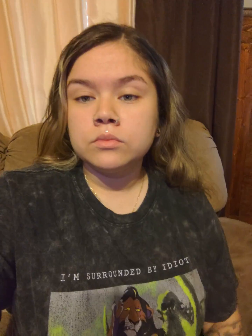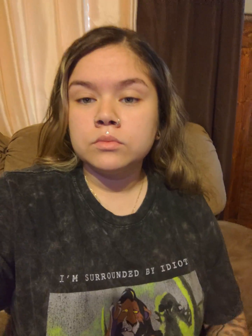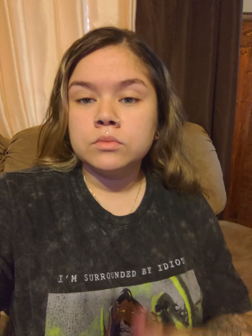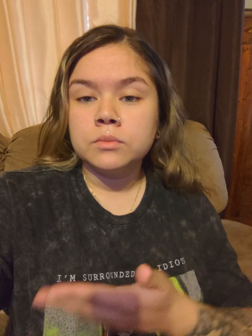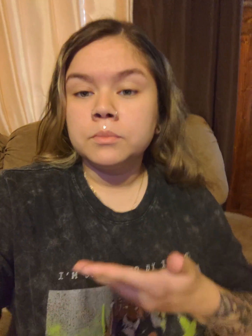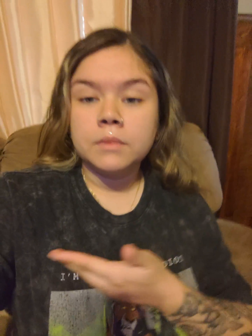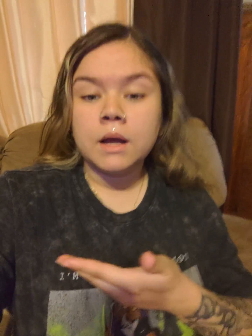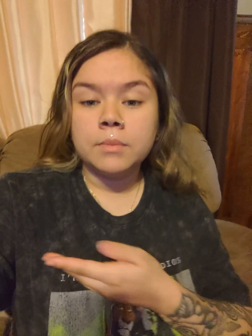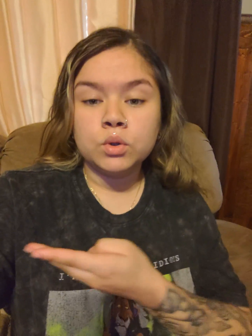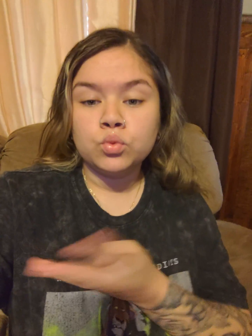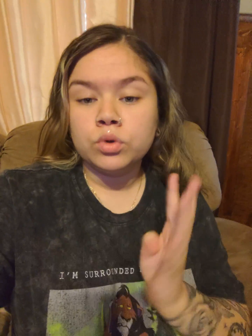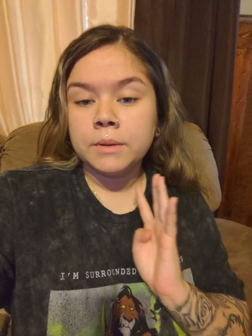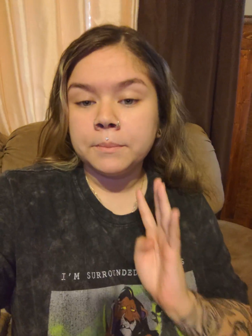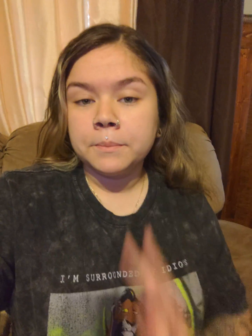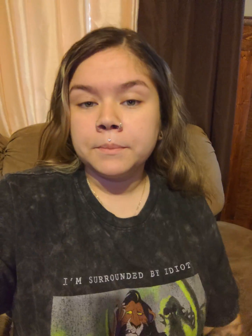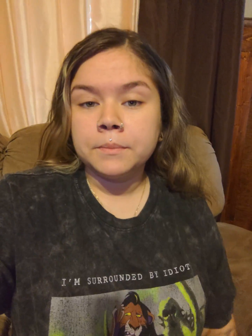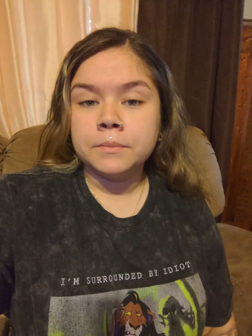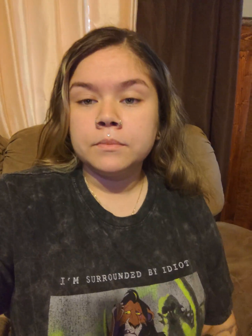crib